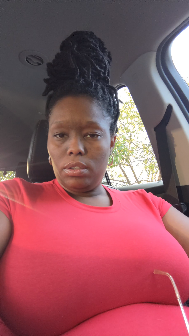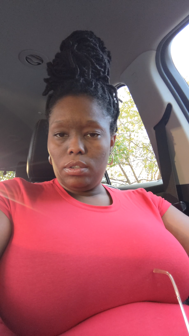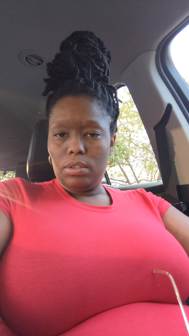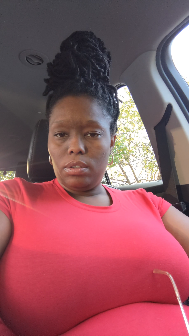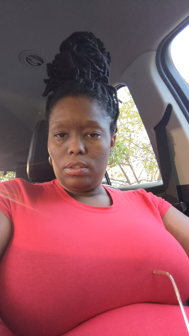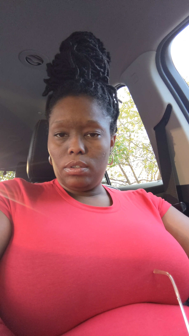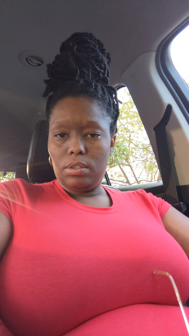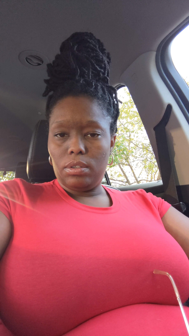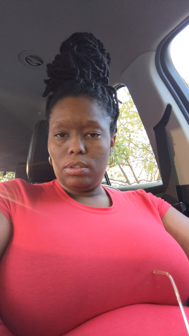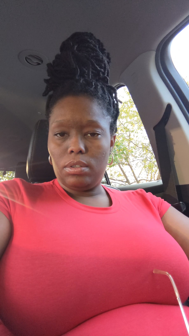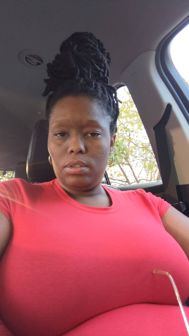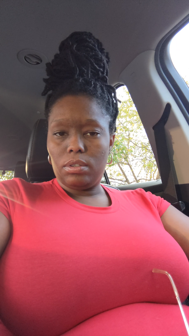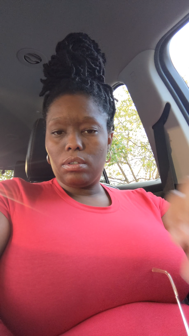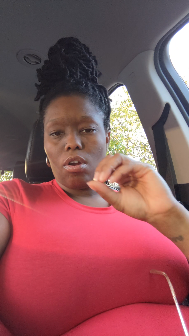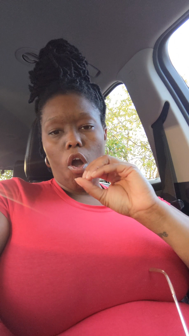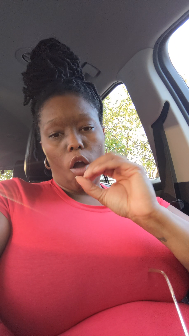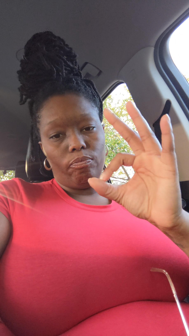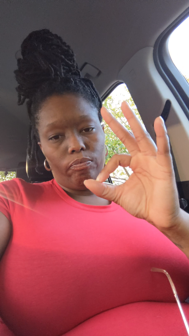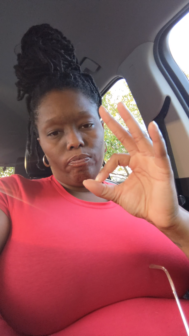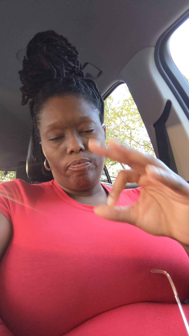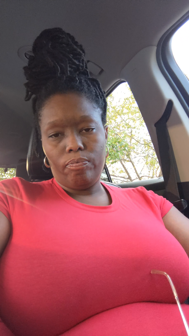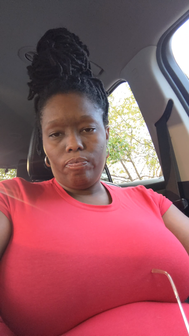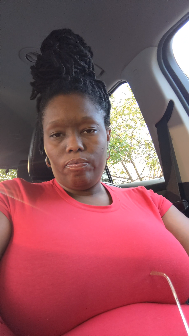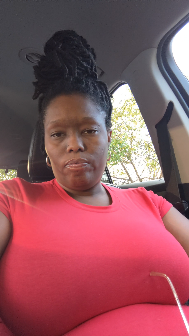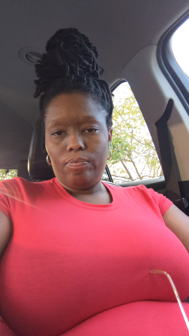off